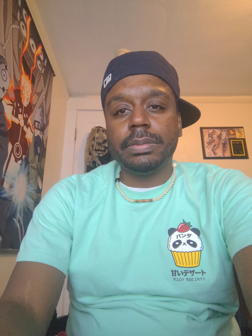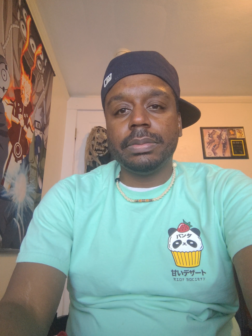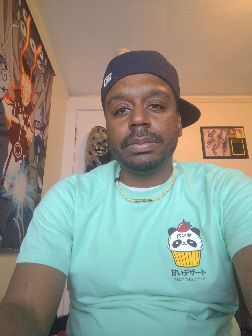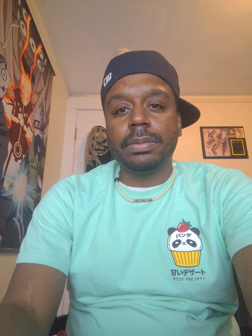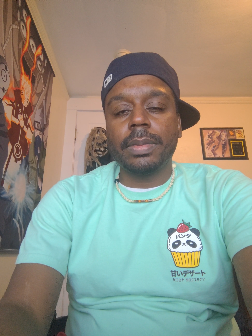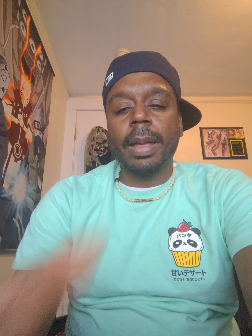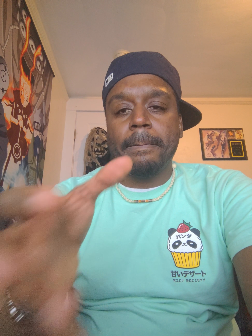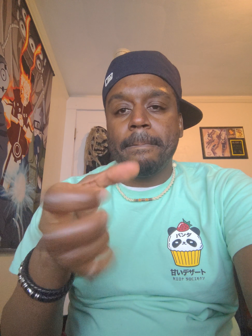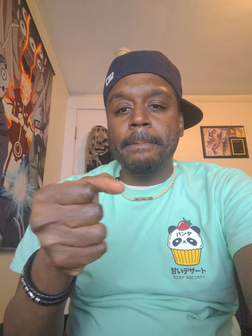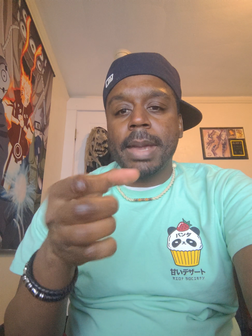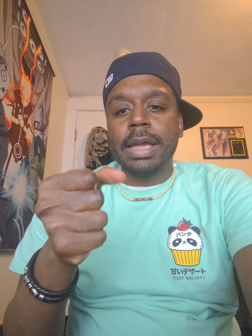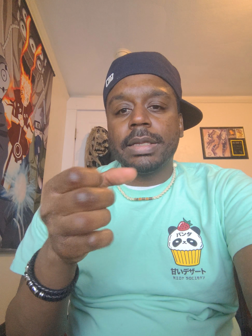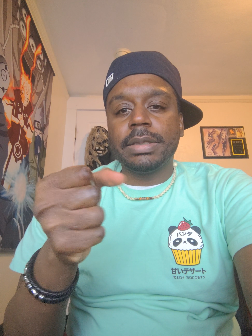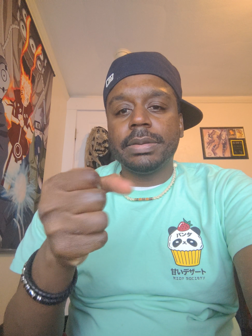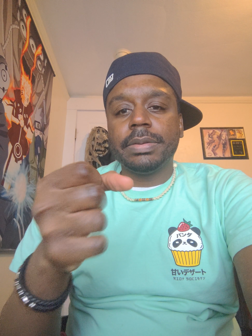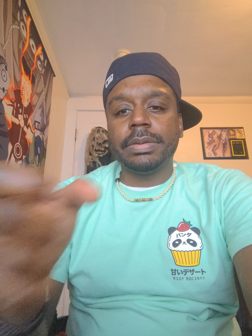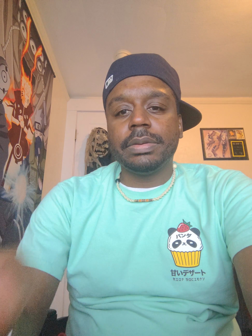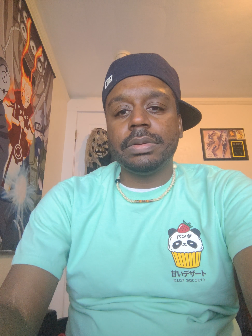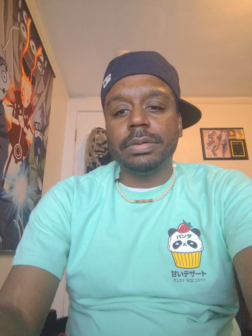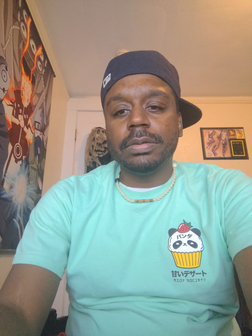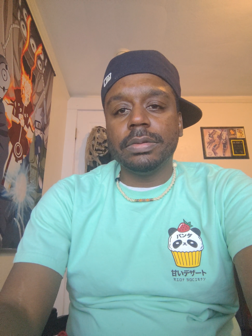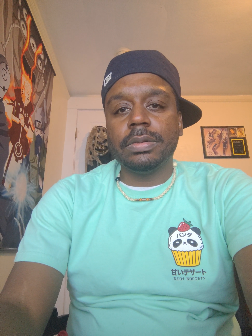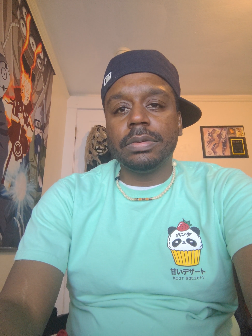milk